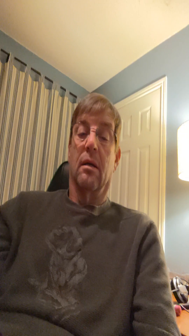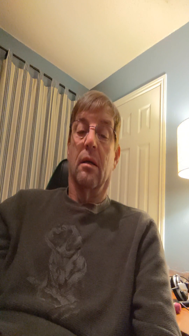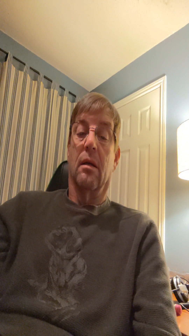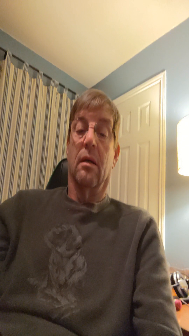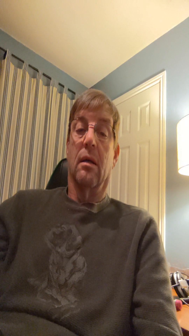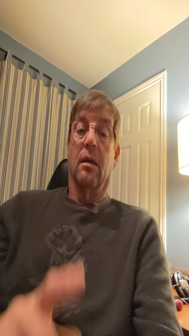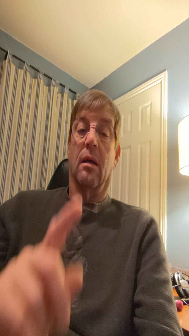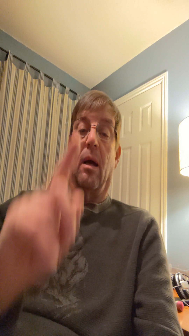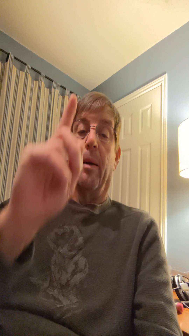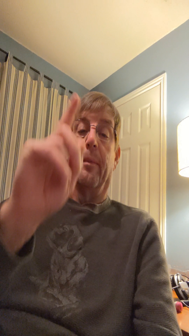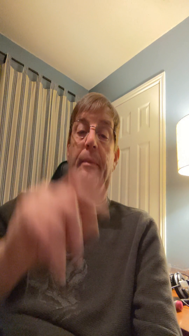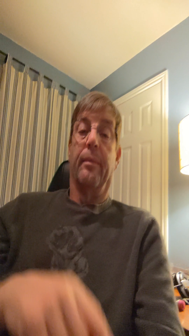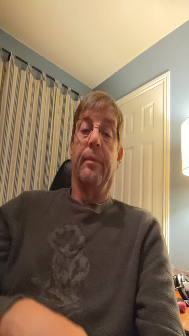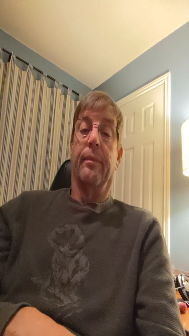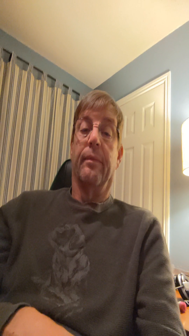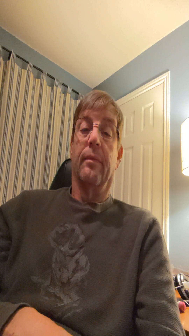up